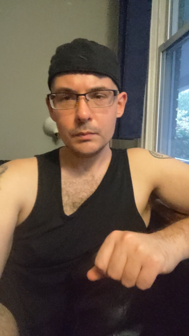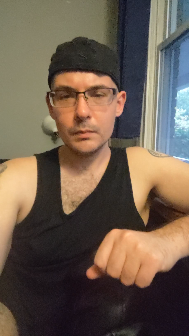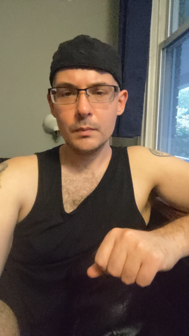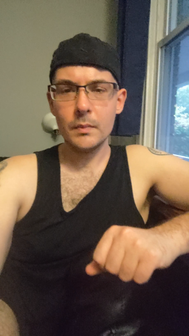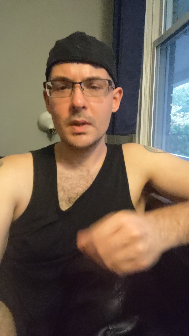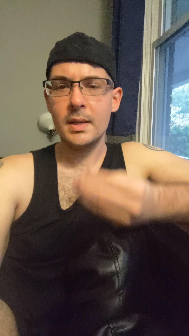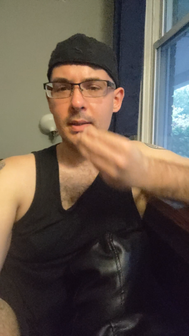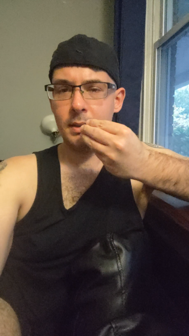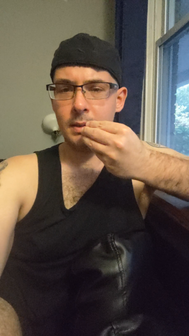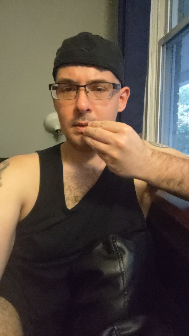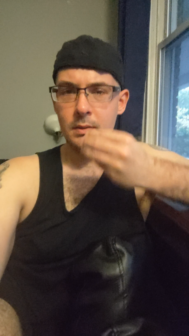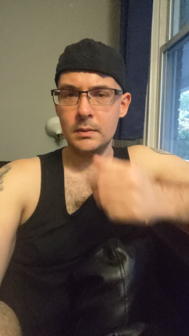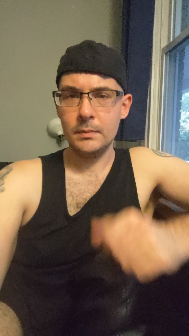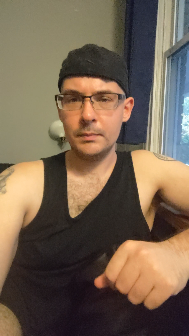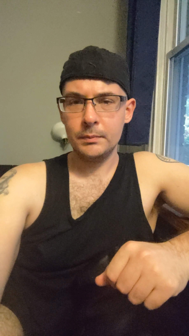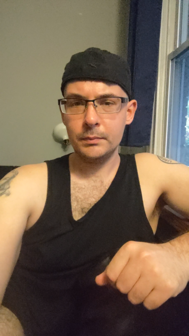eat